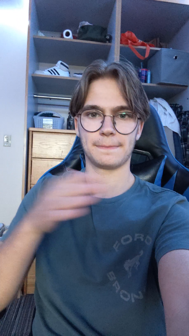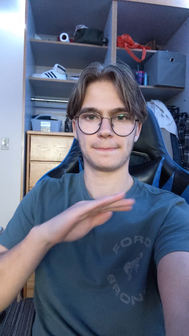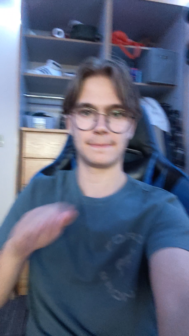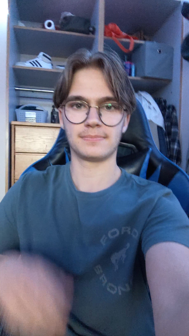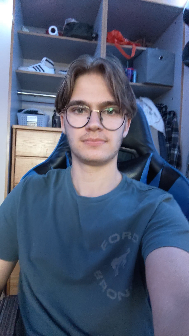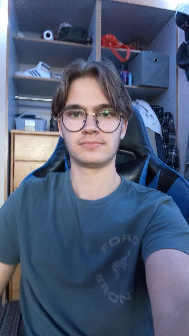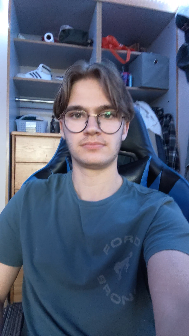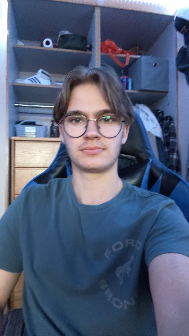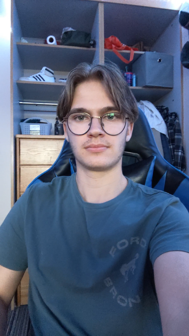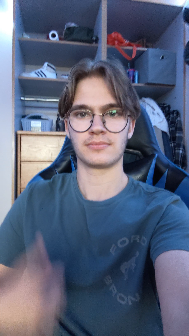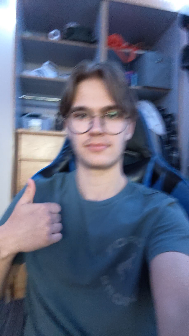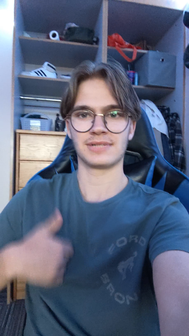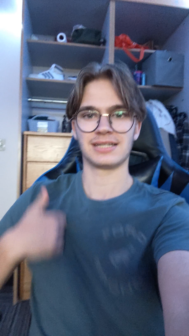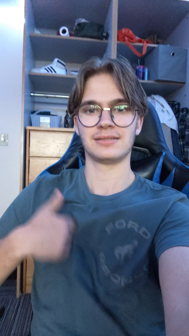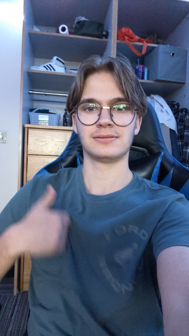bathtub